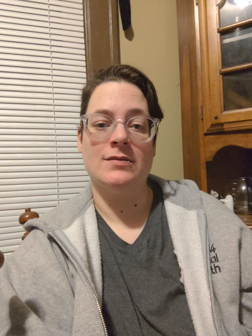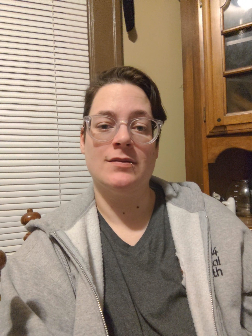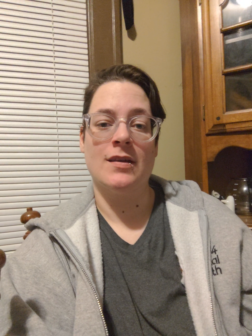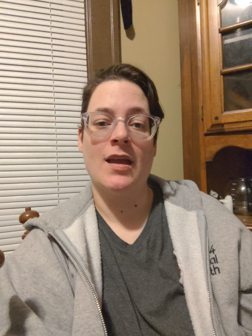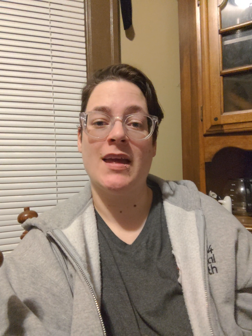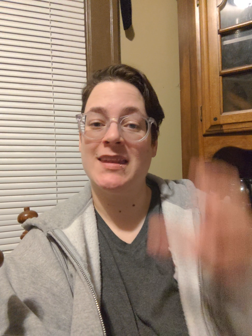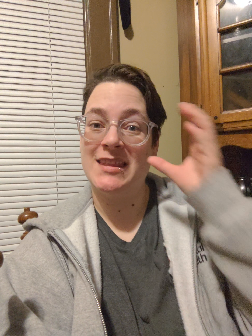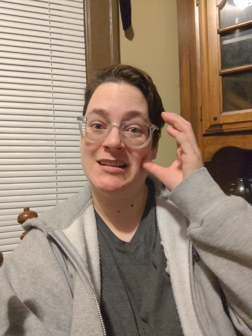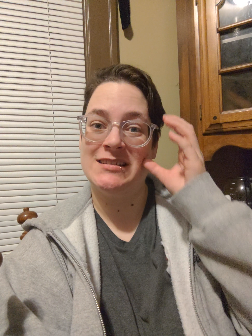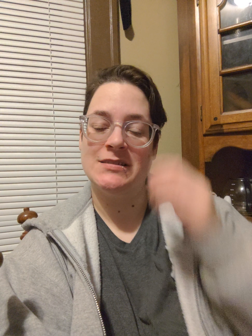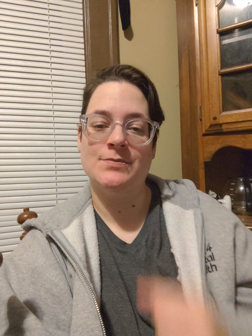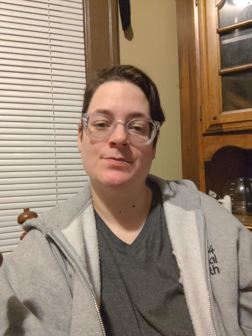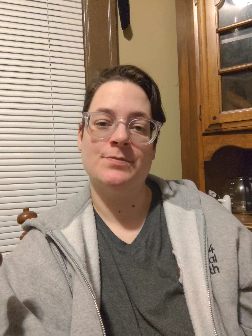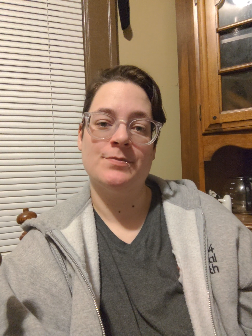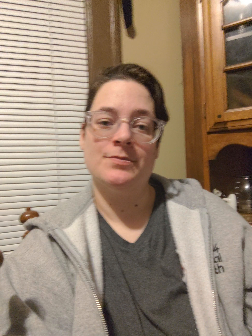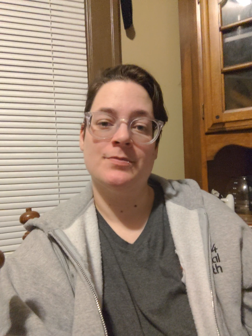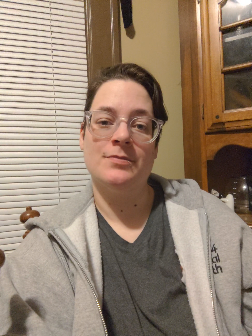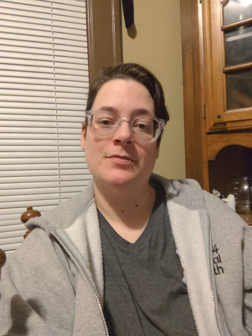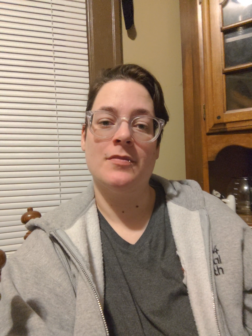listen